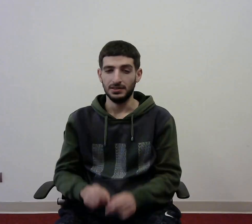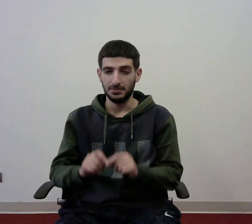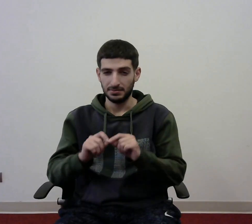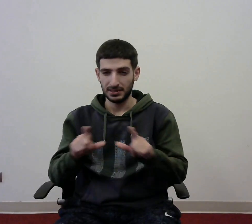məktəb